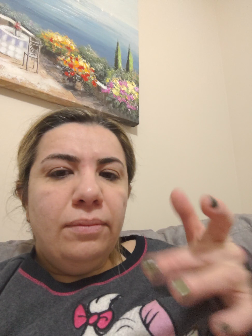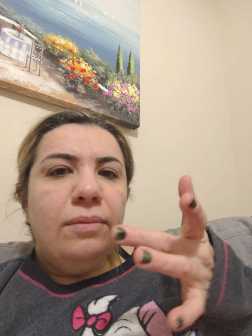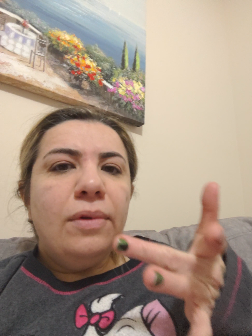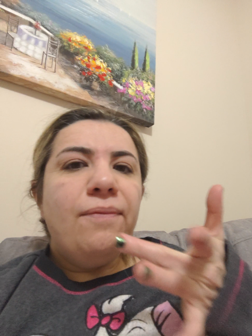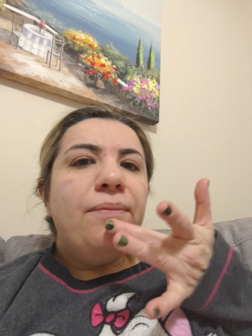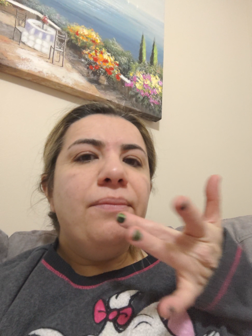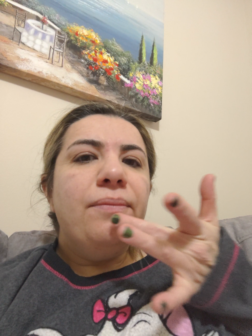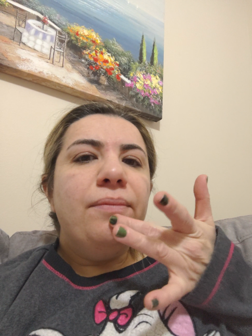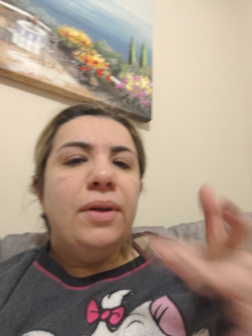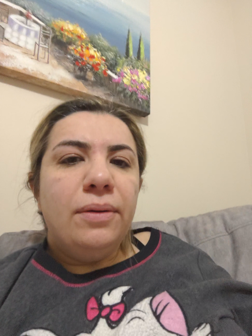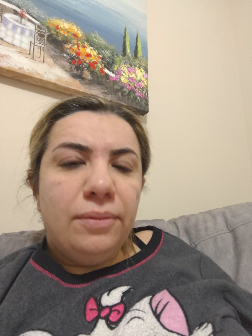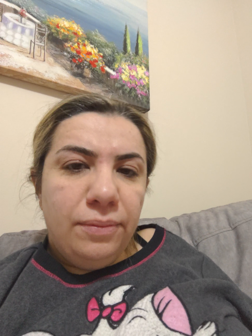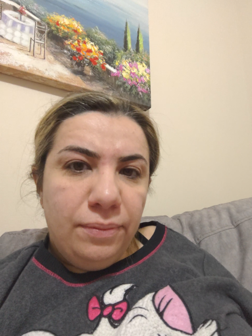taste